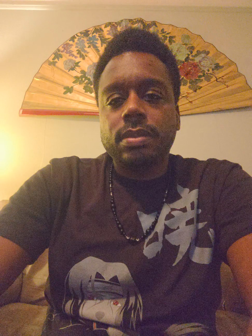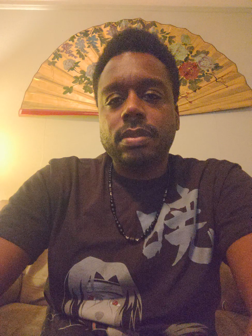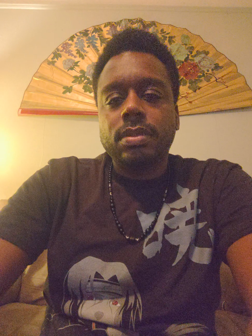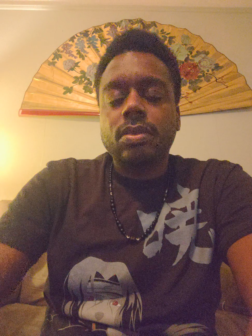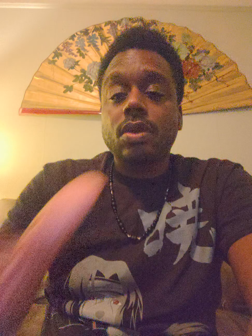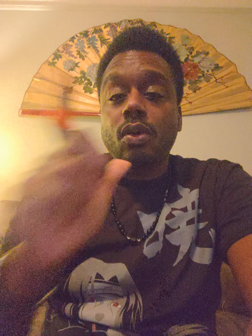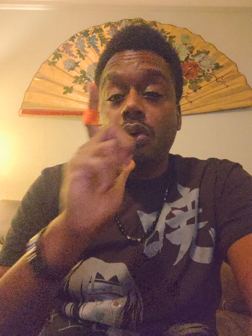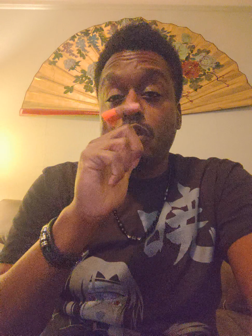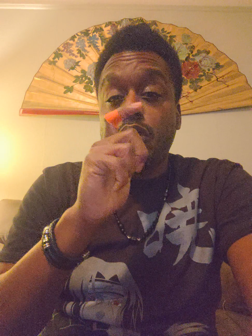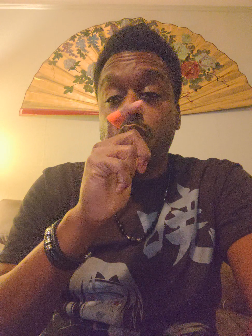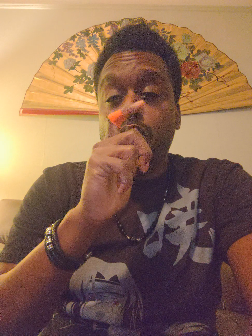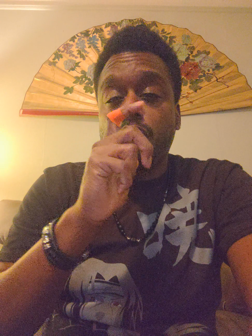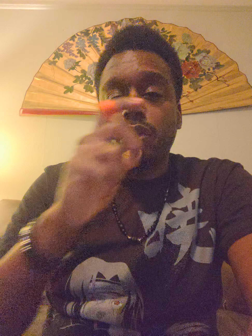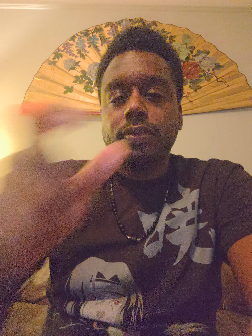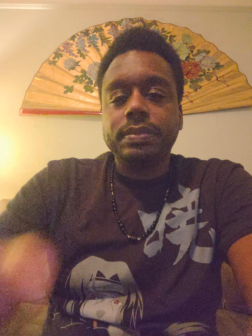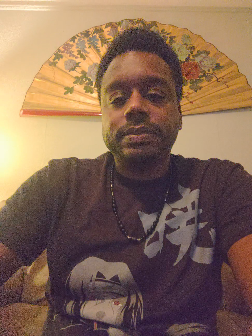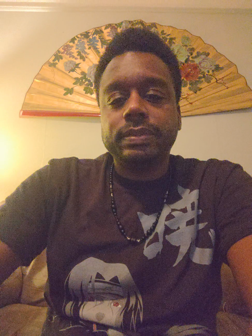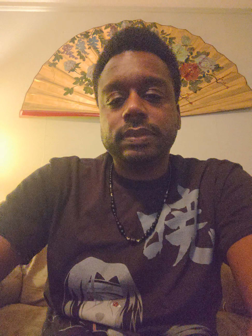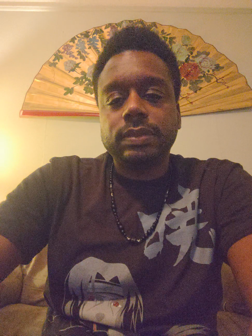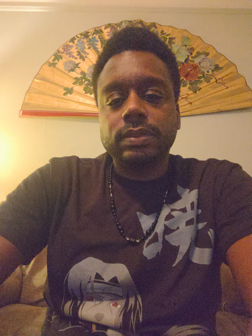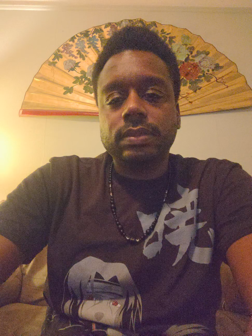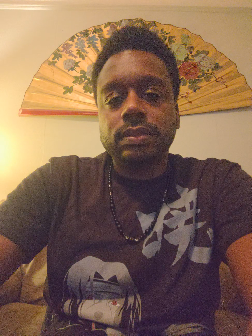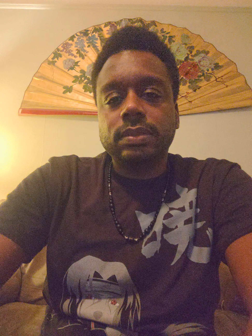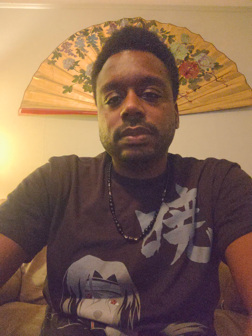who